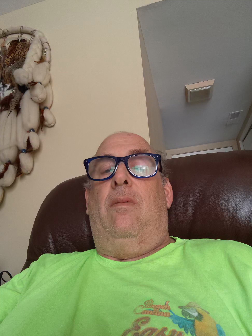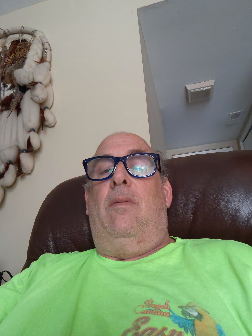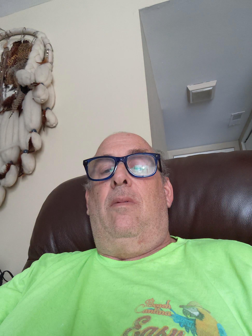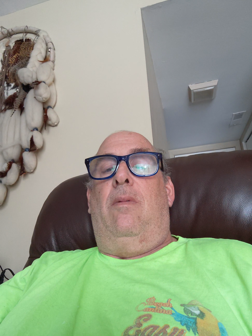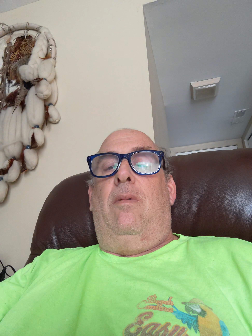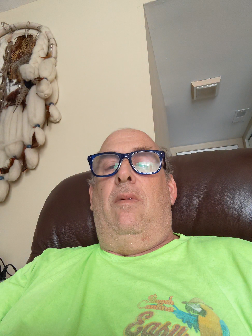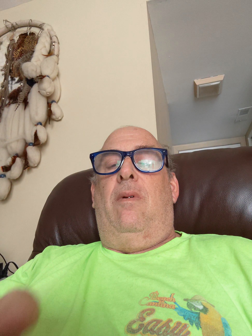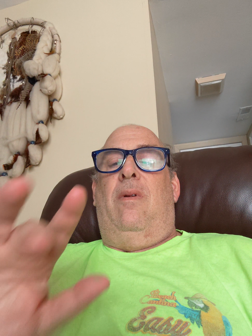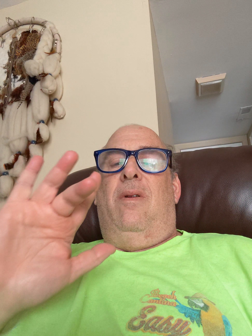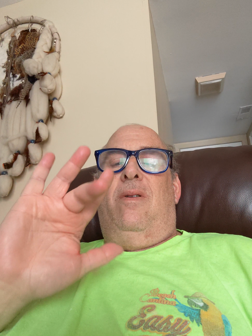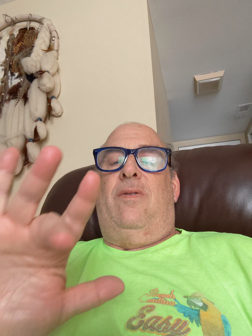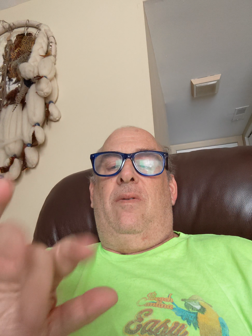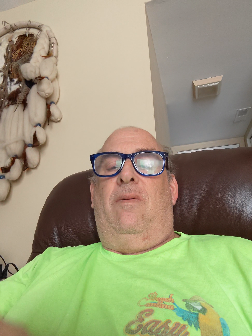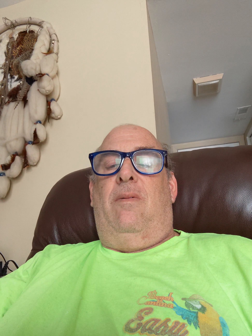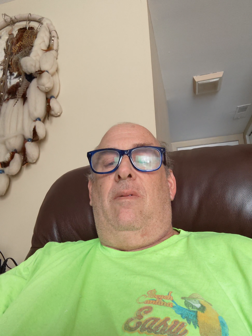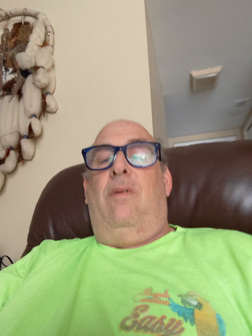touch